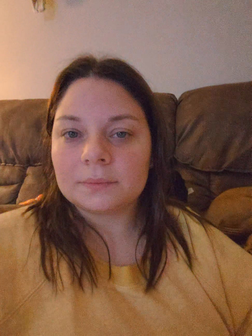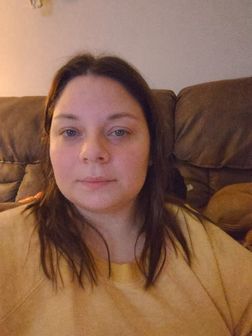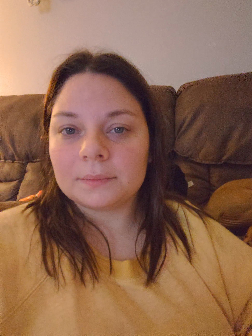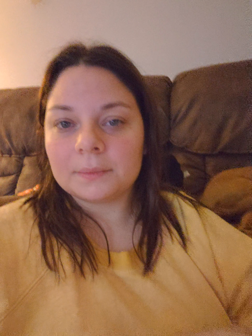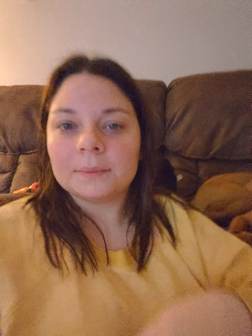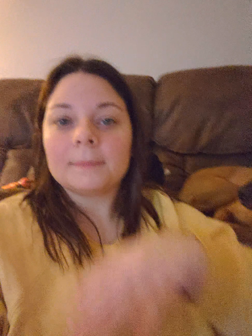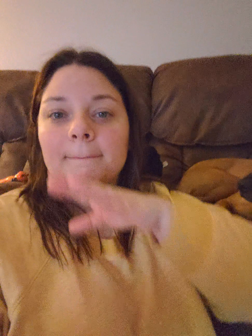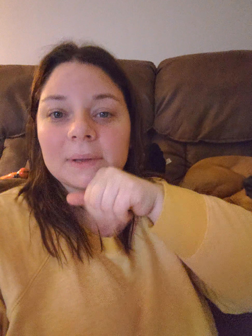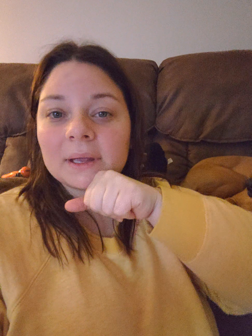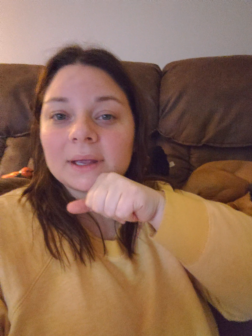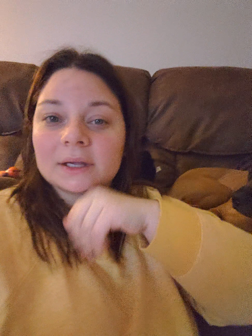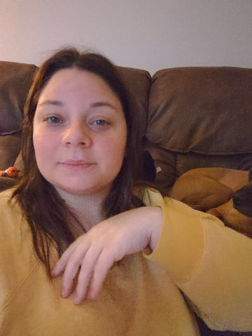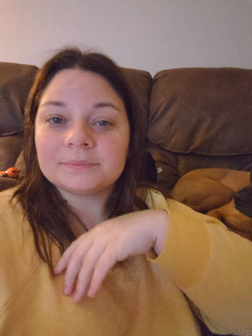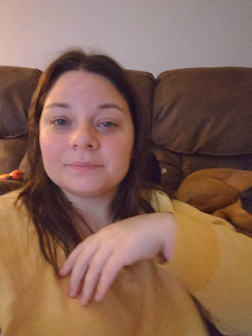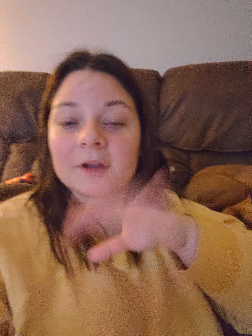pig